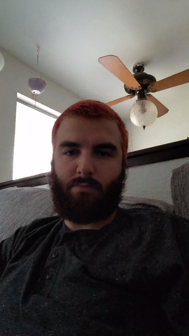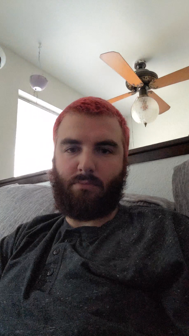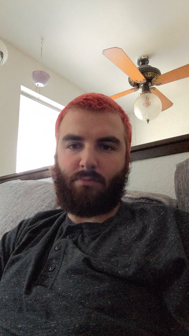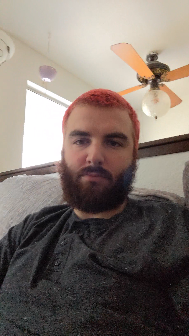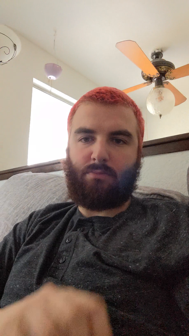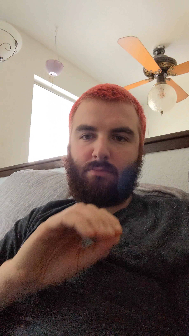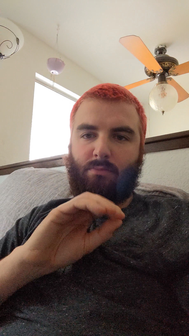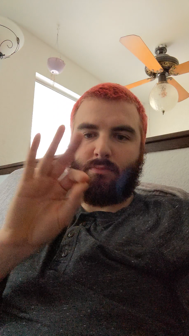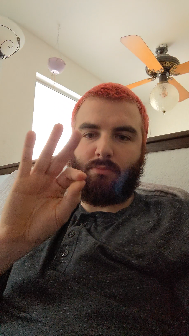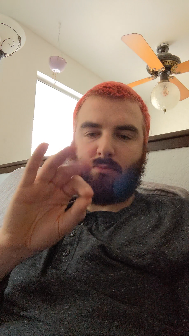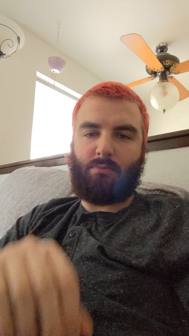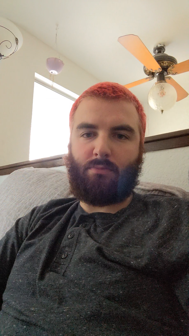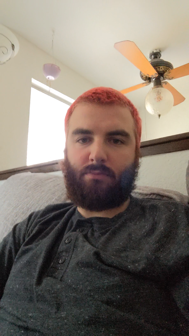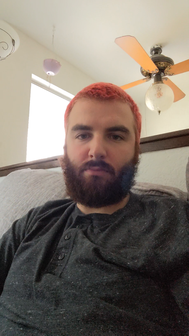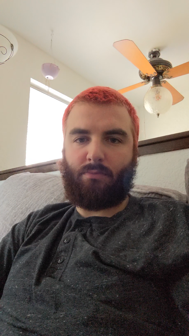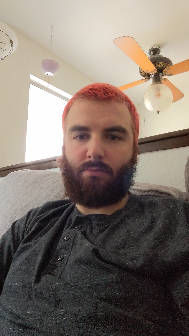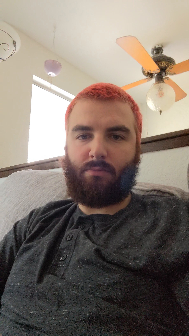off